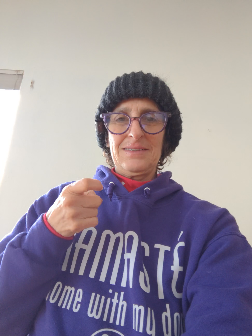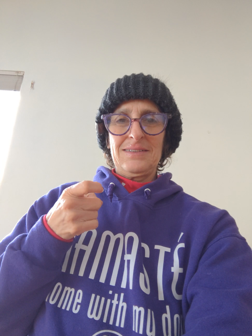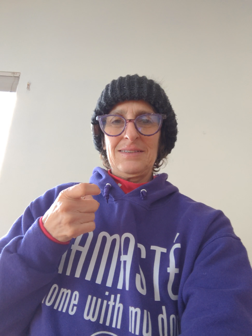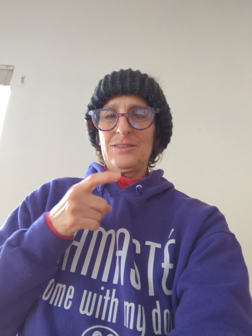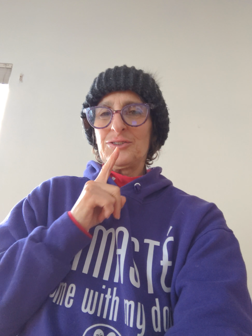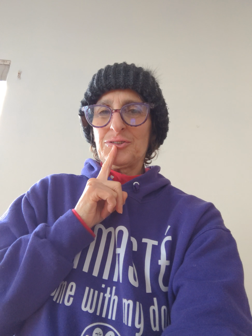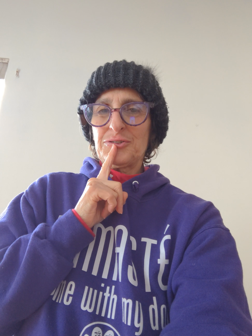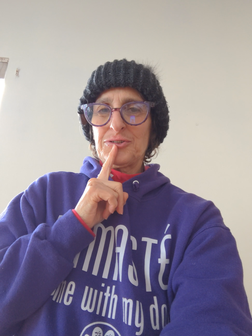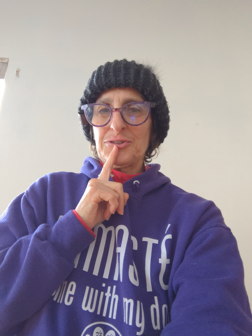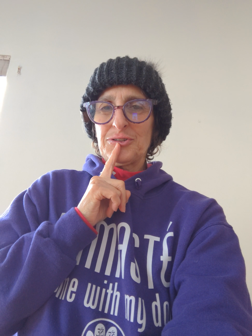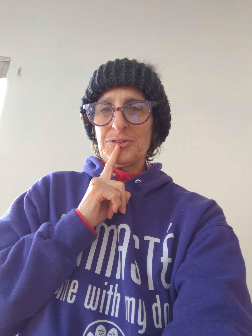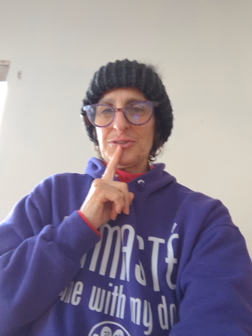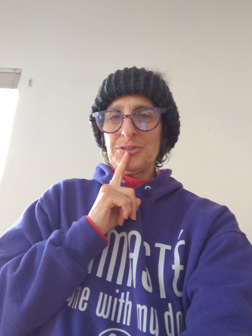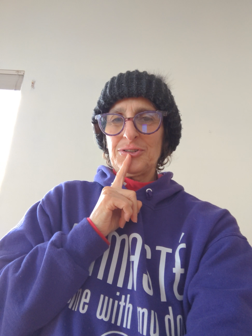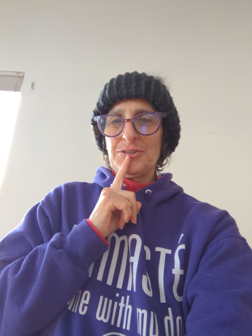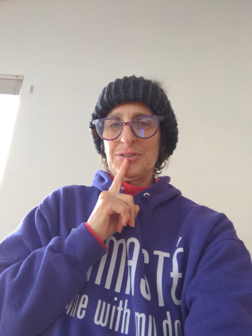shhh